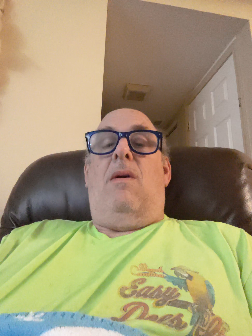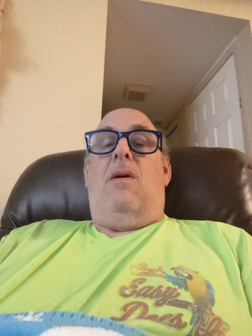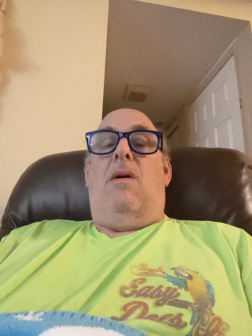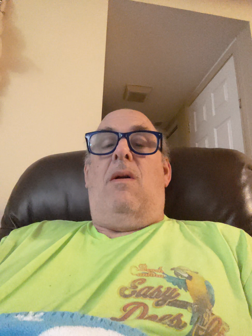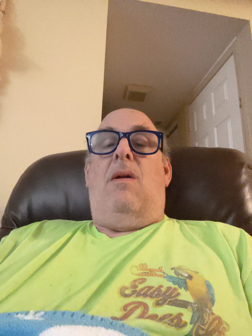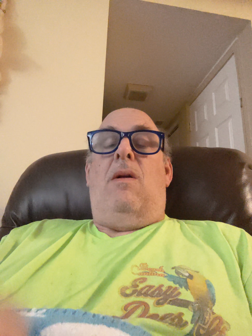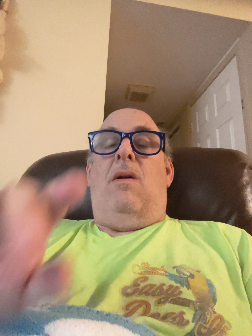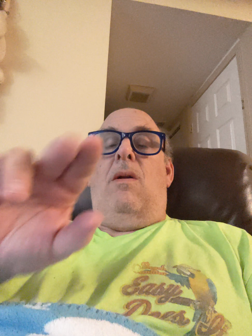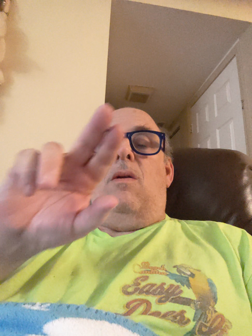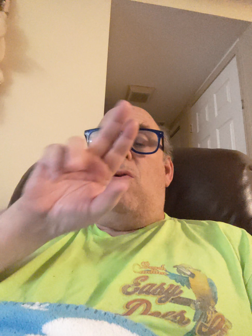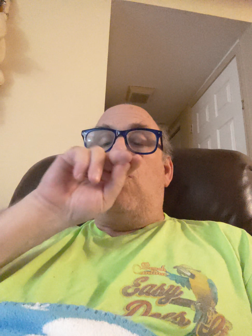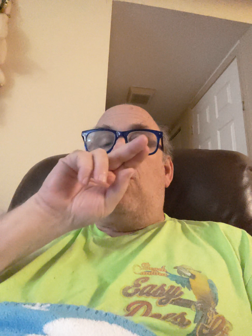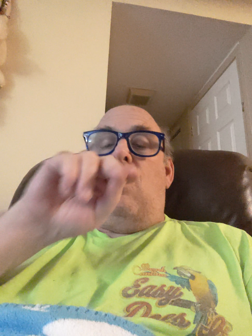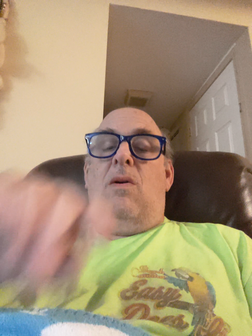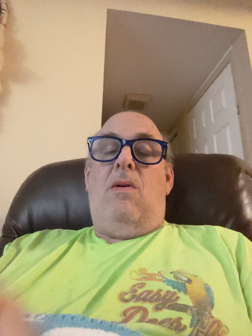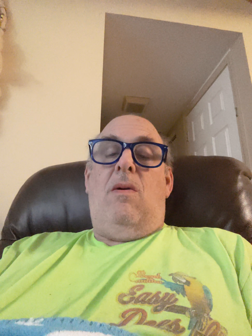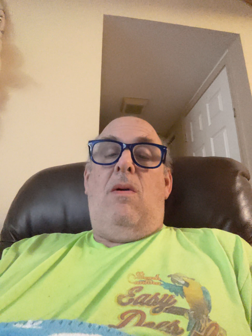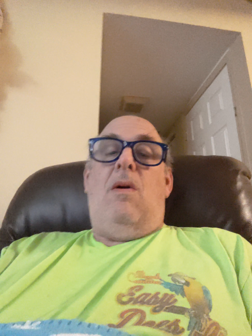goose